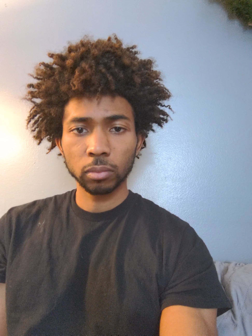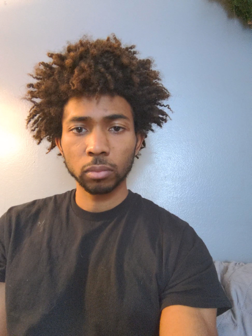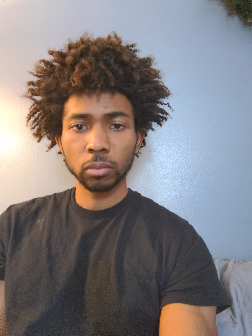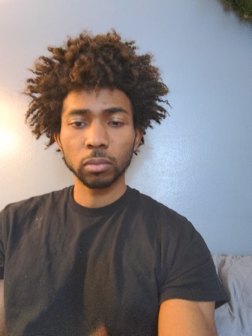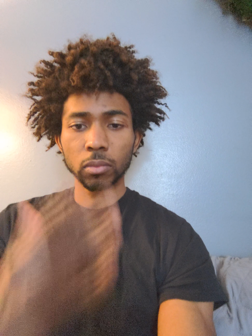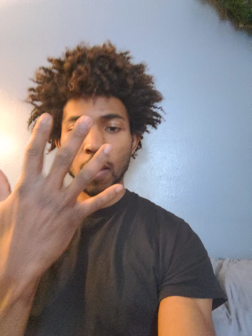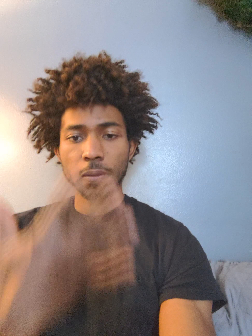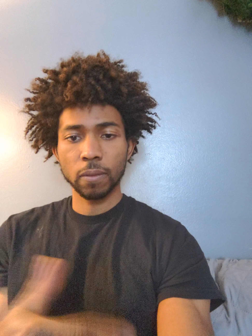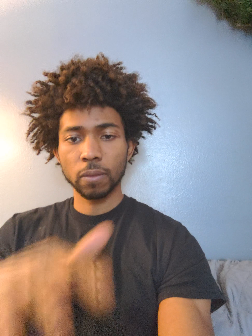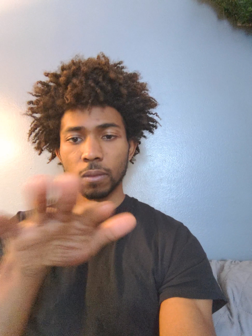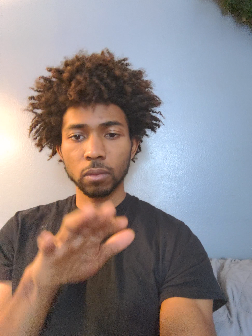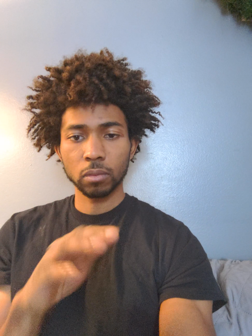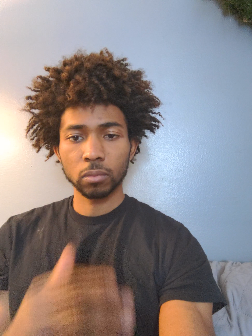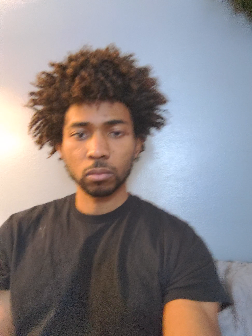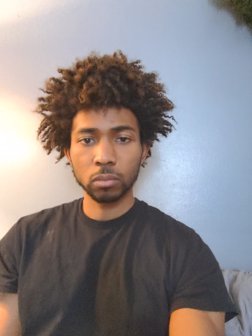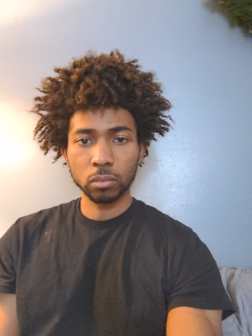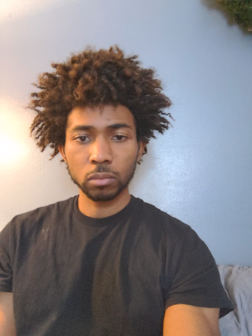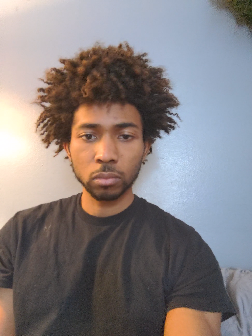mitten